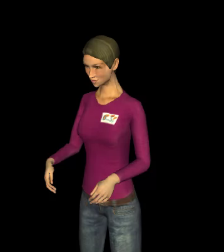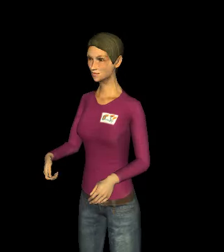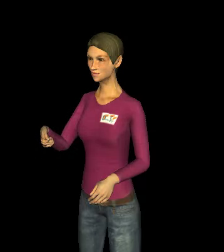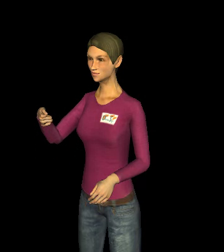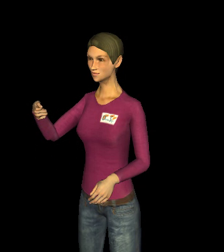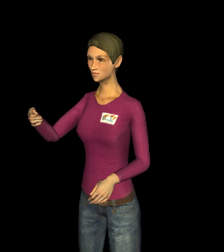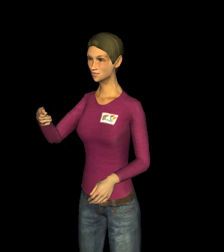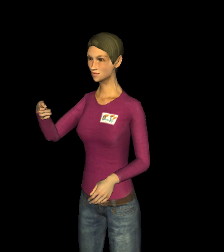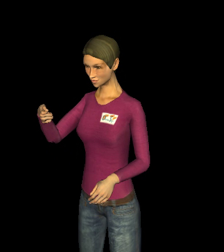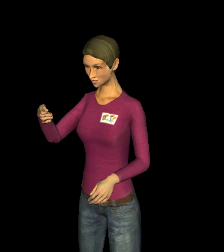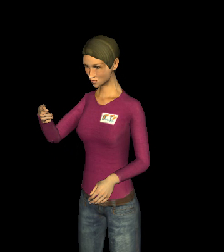مقلاة